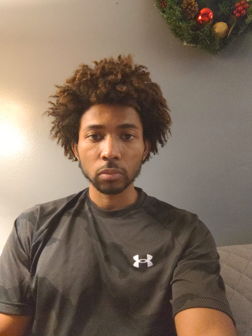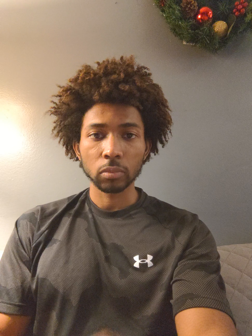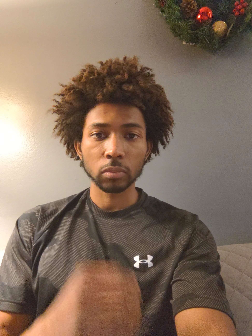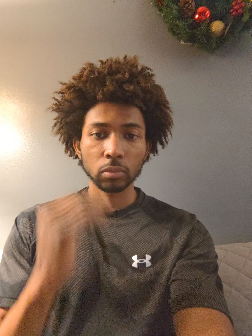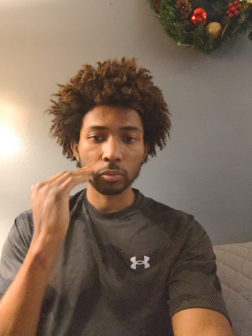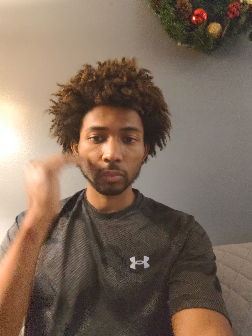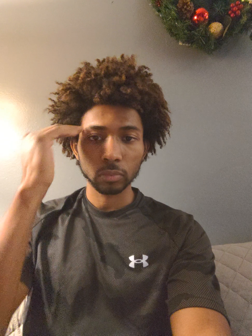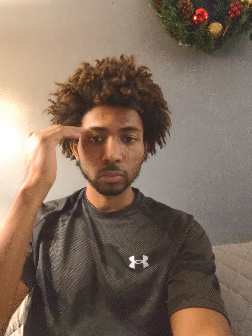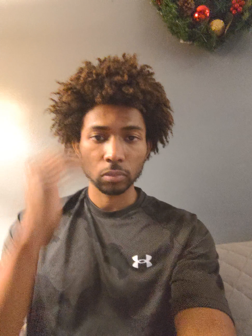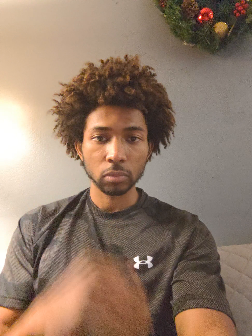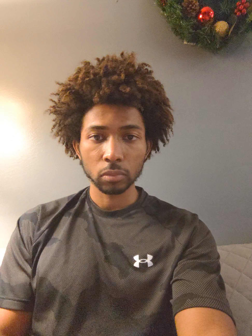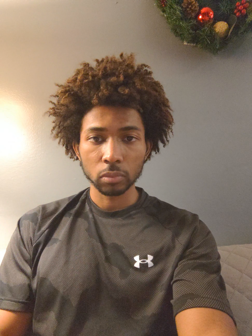head